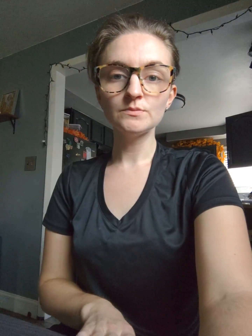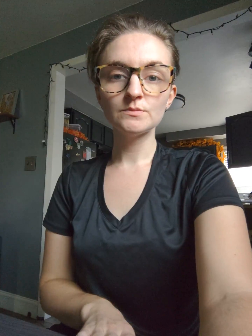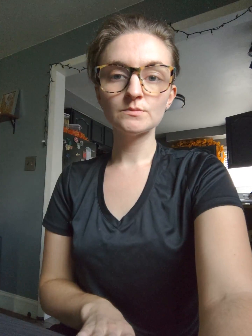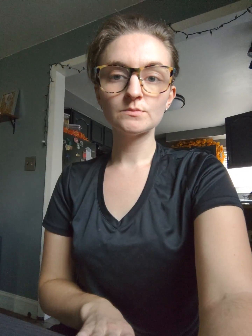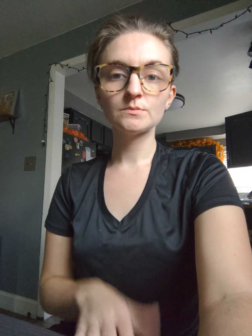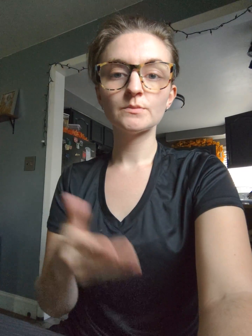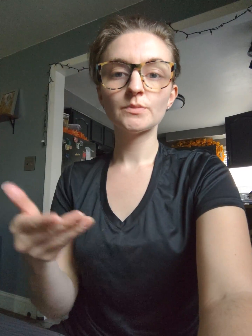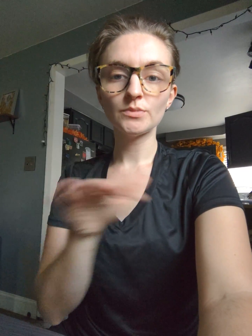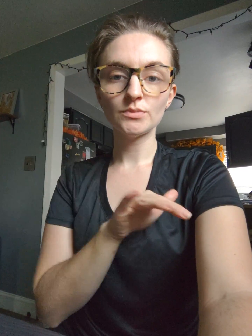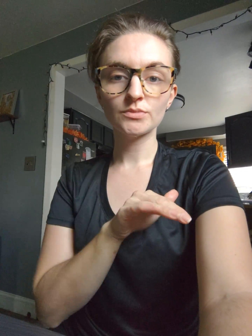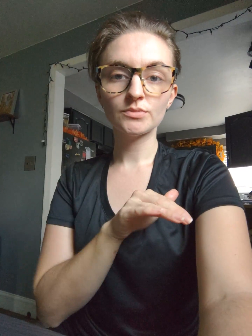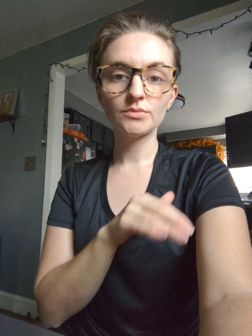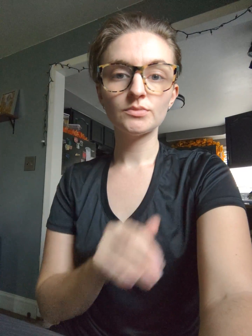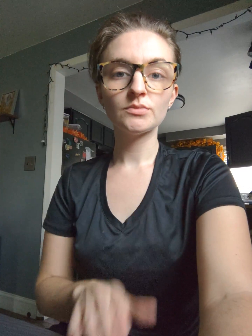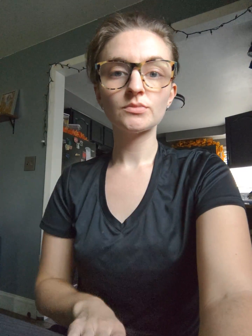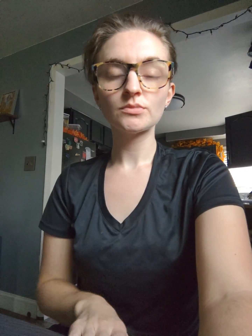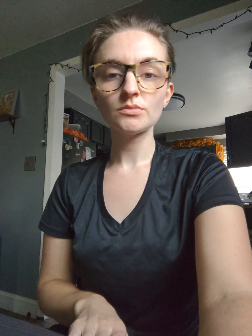cover